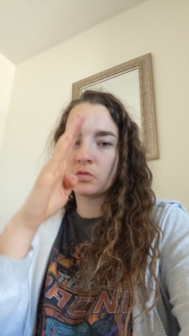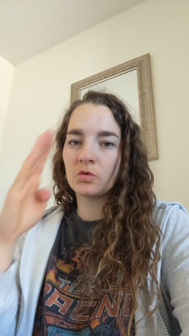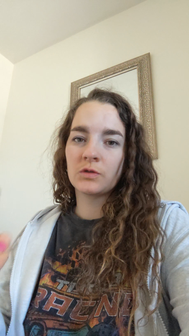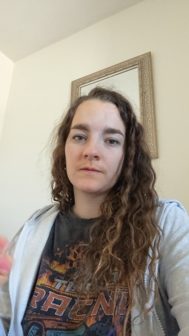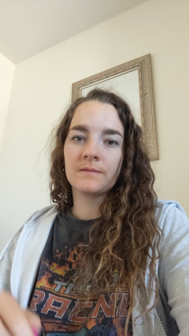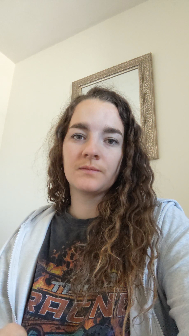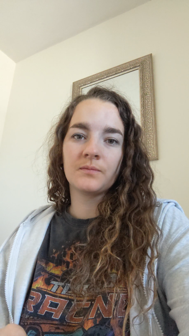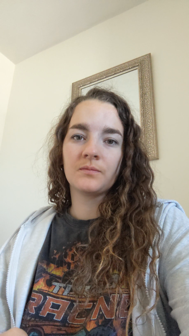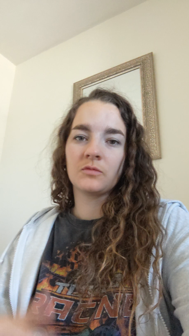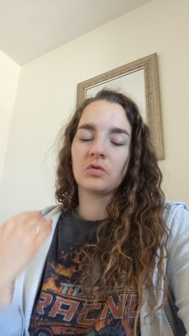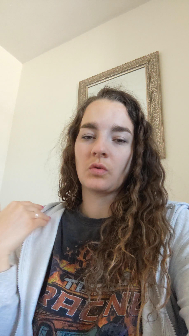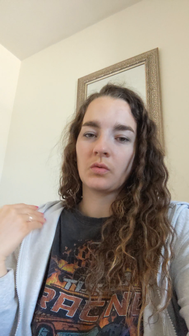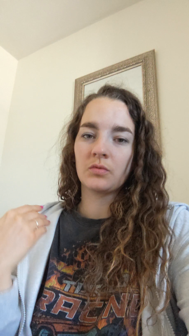shoulder